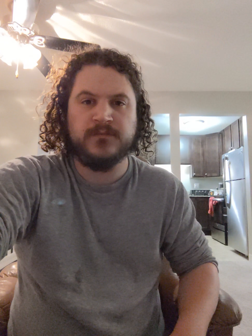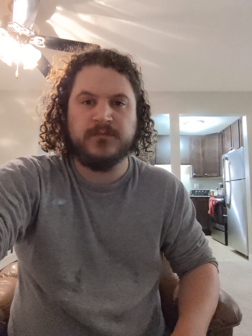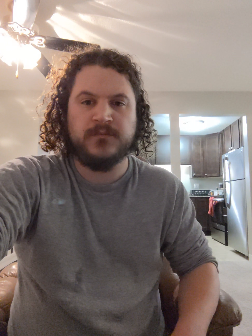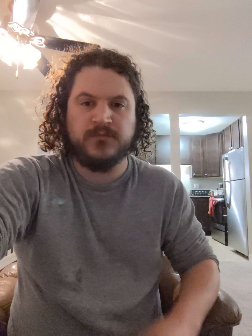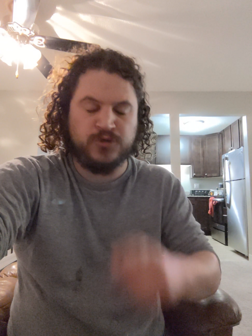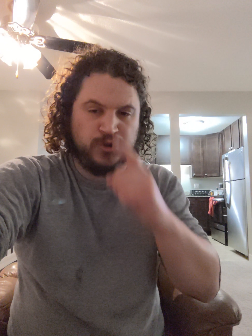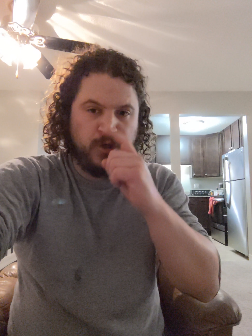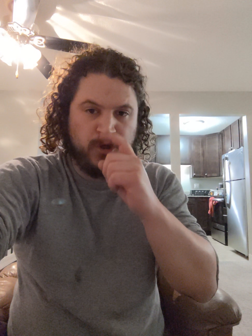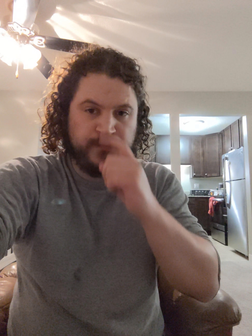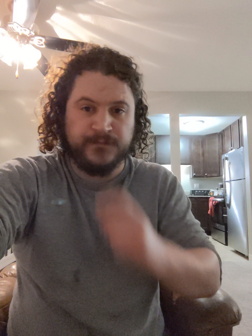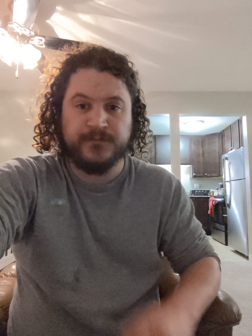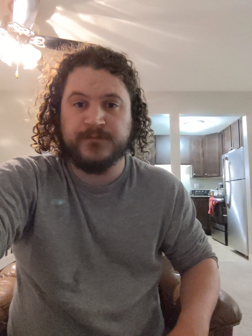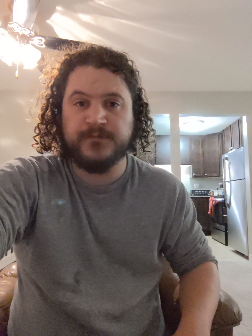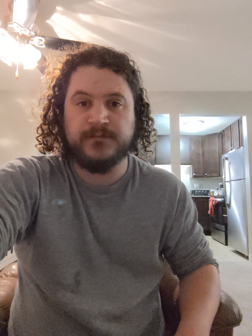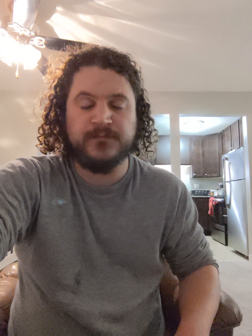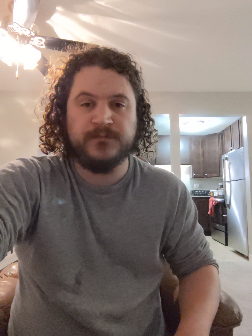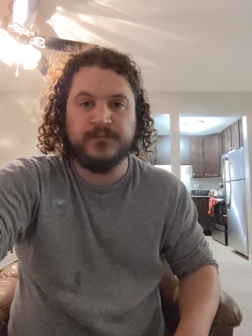doll